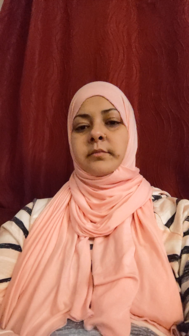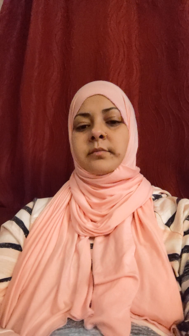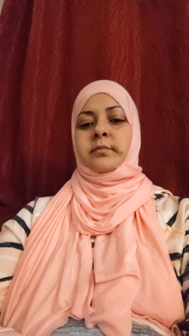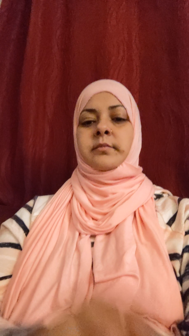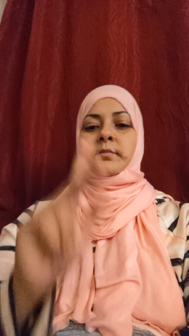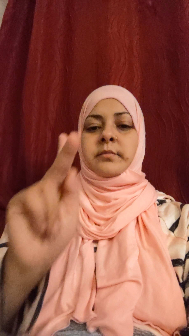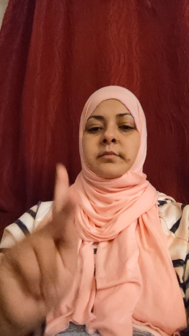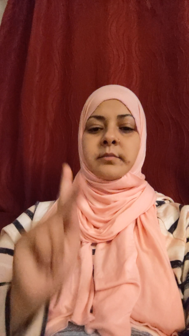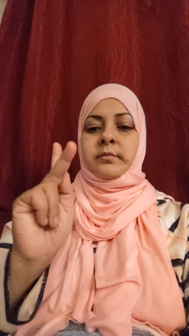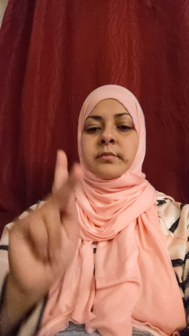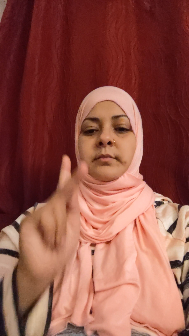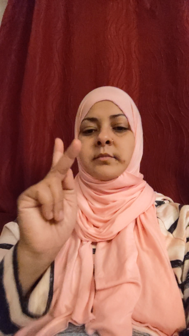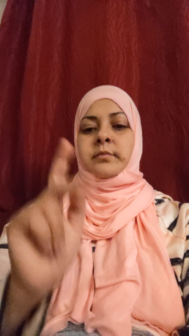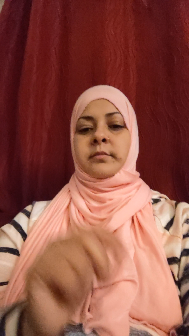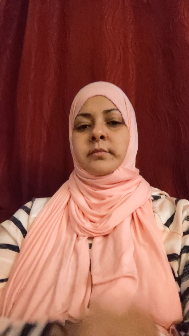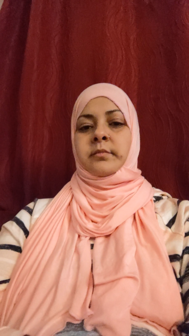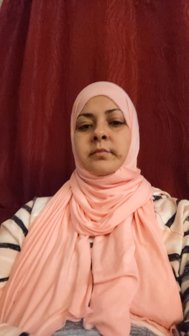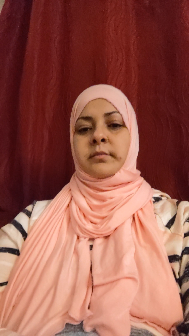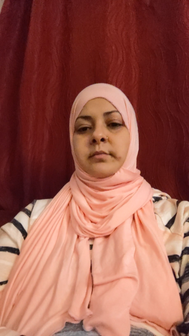careful